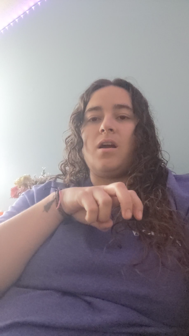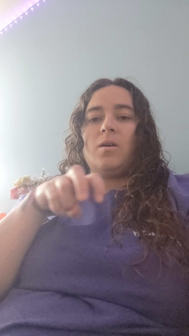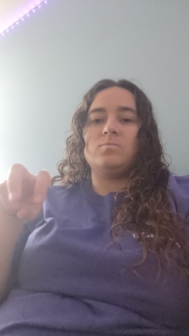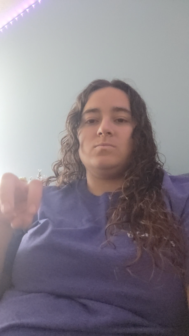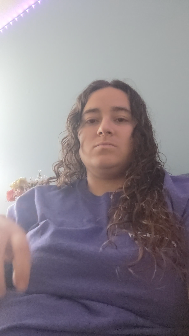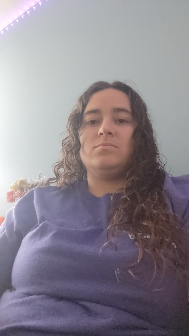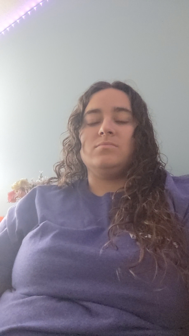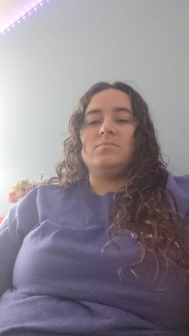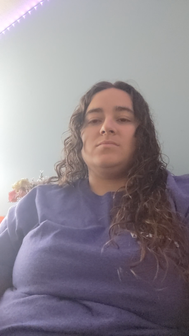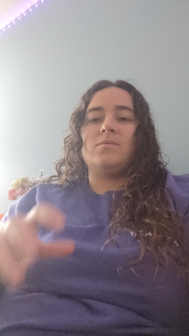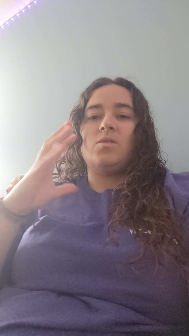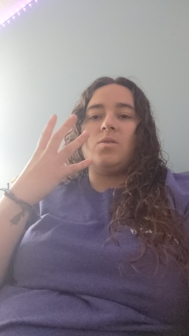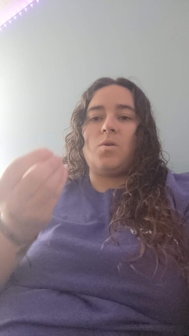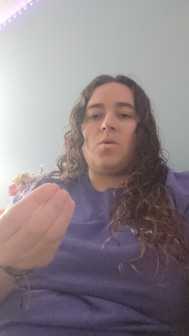got to